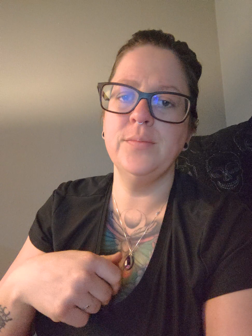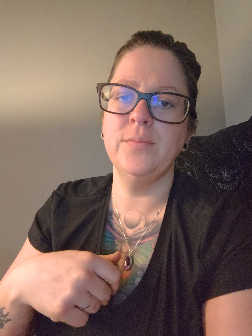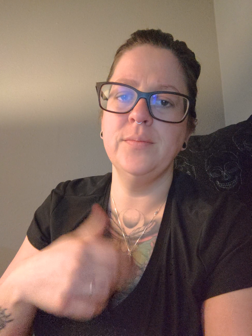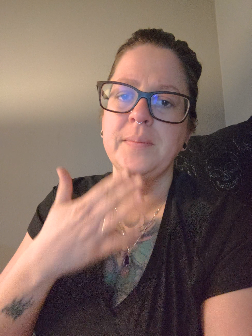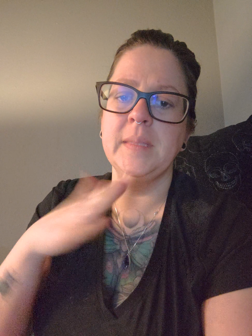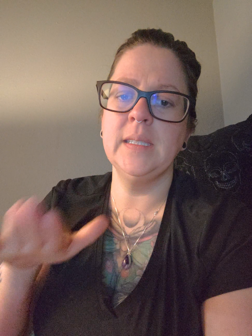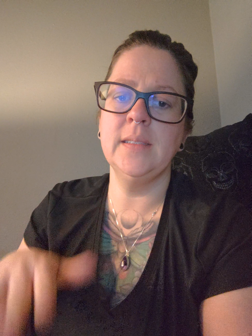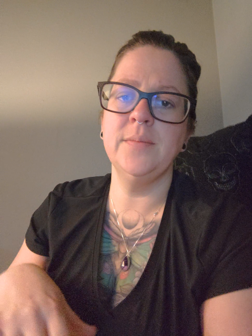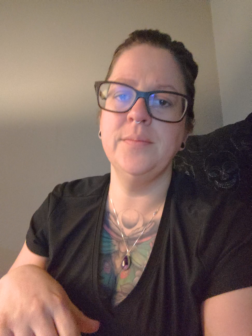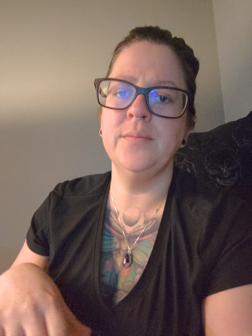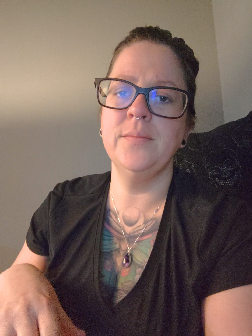bad